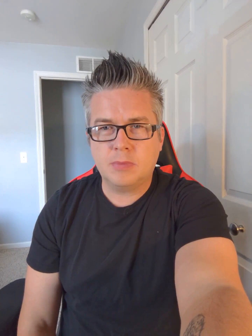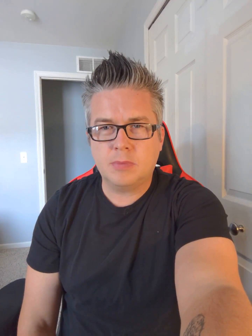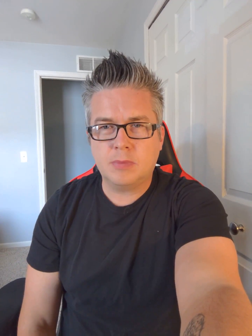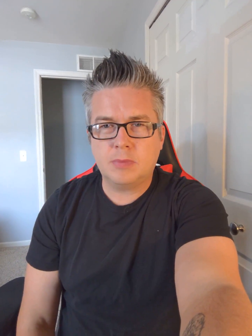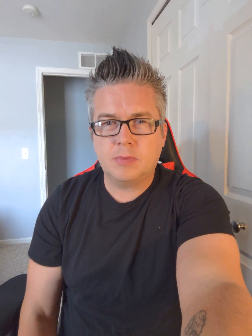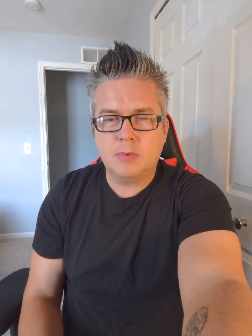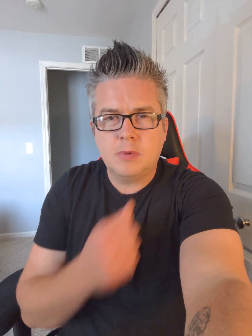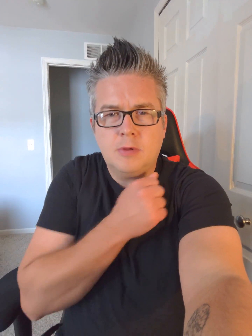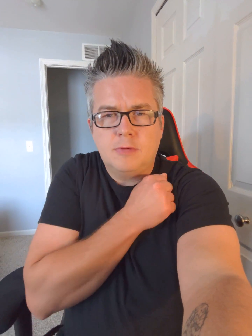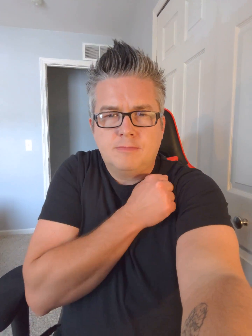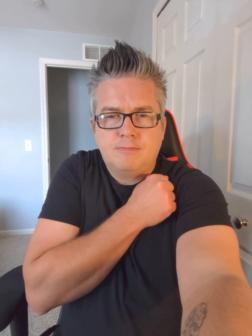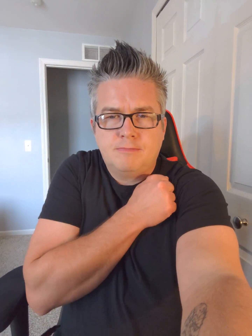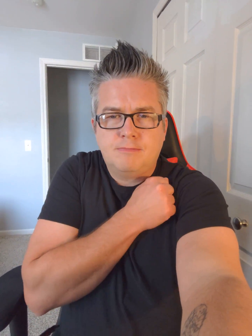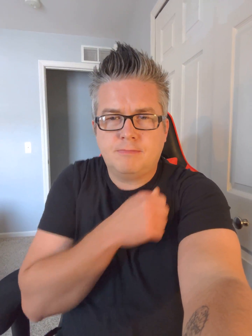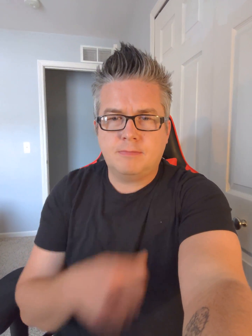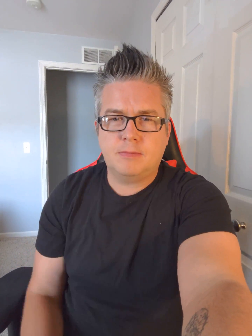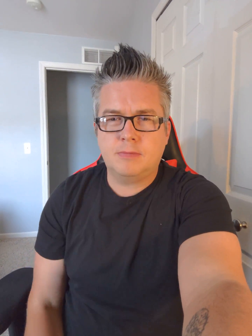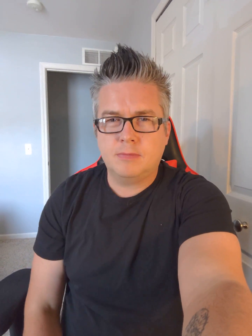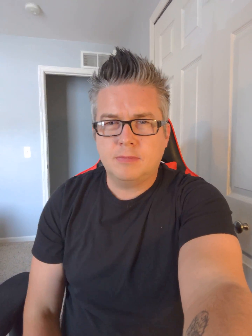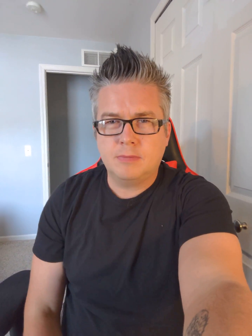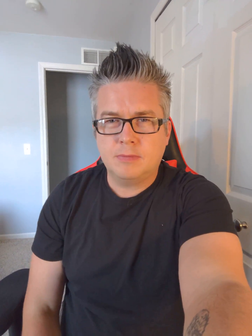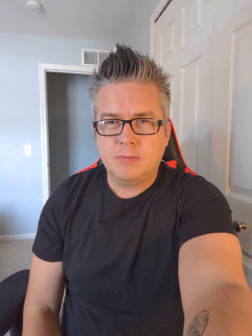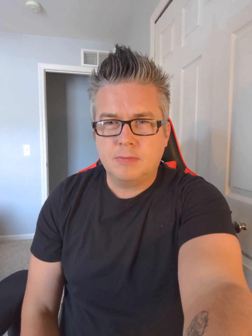hug